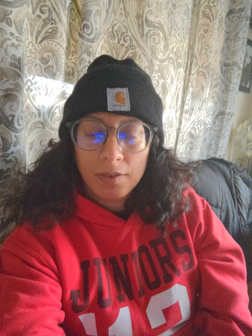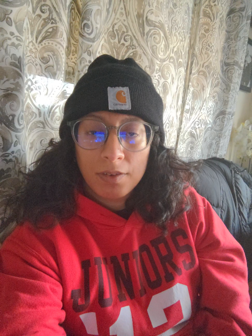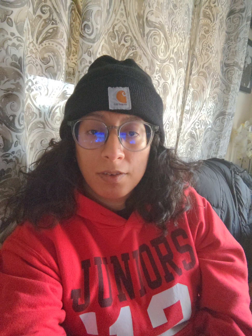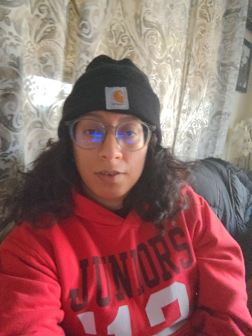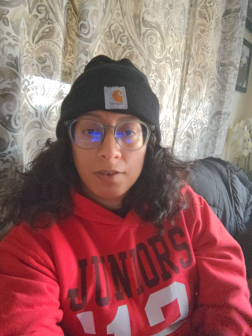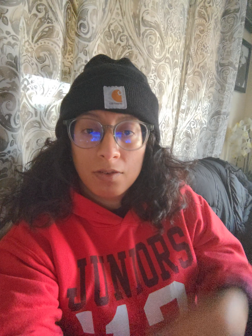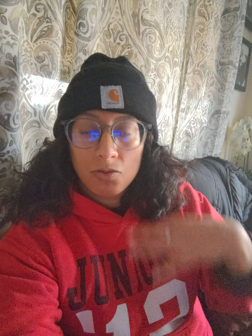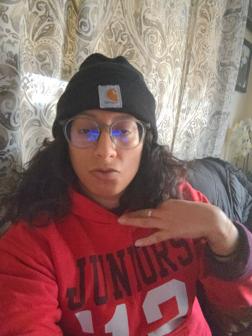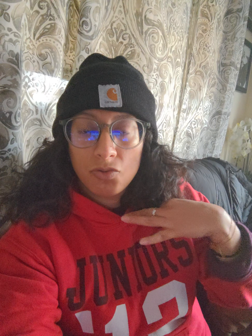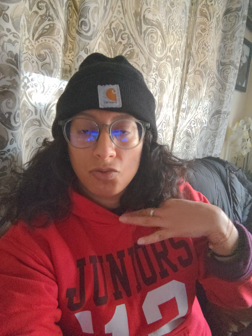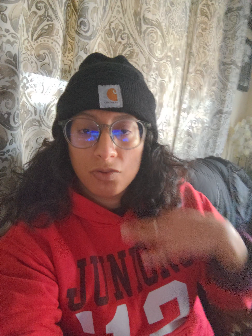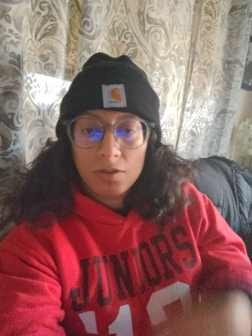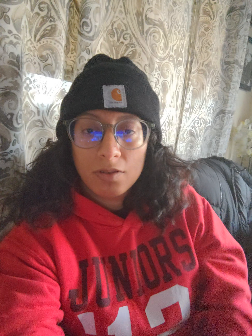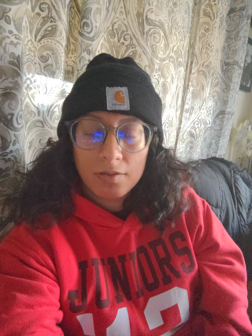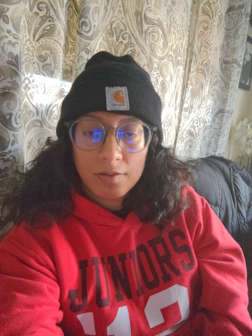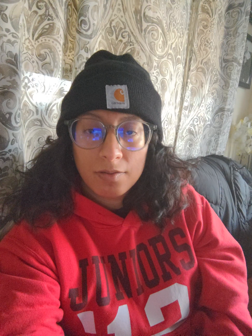shirt